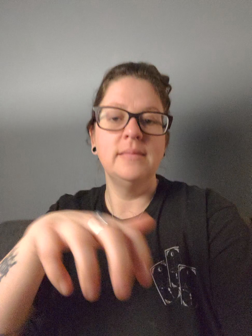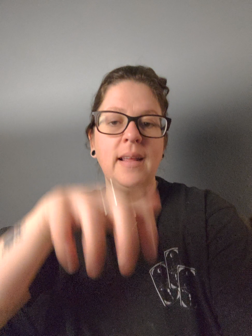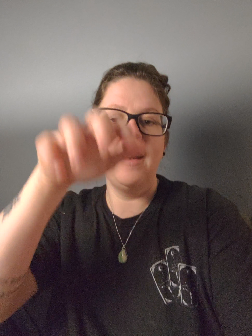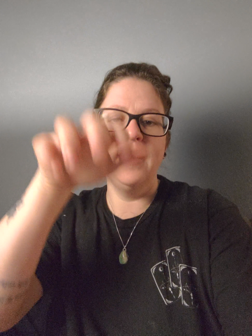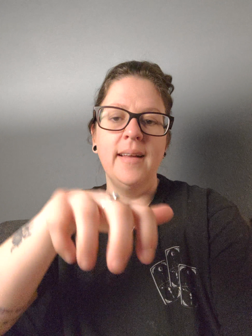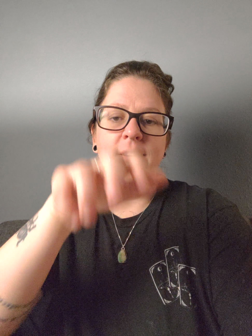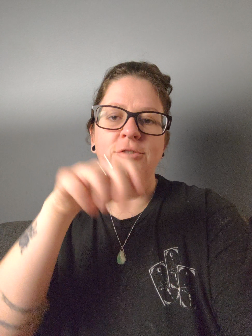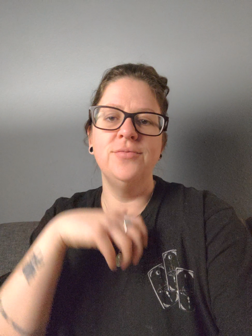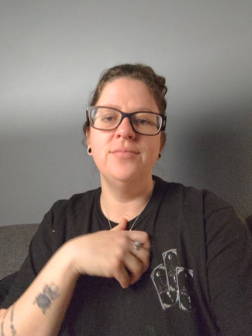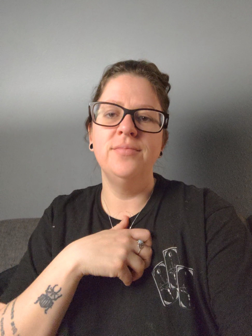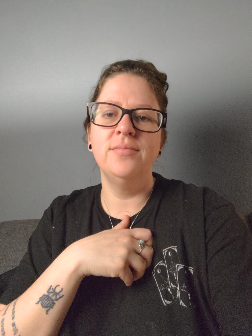alligator